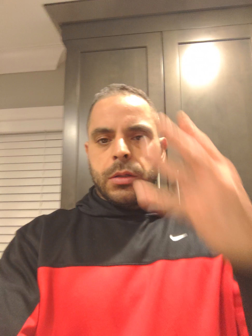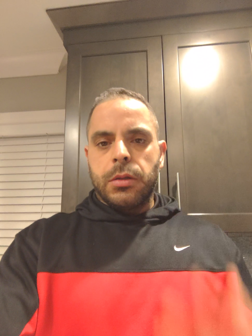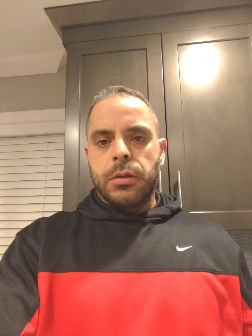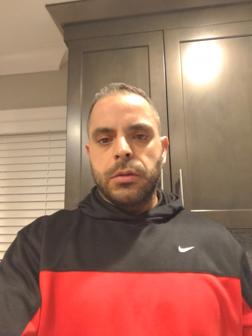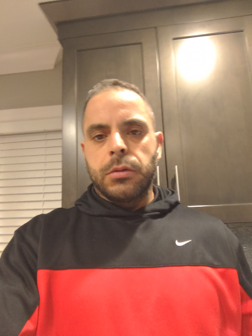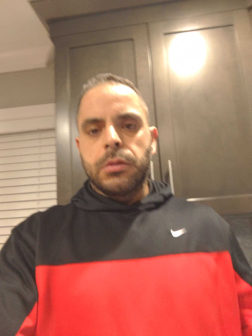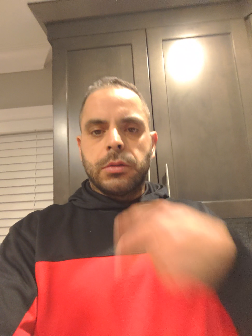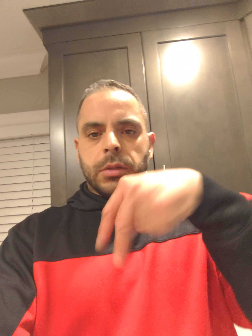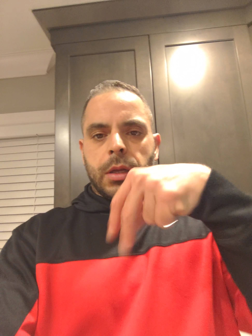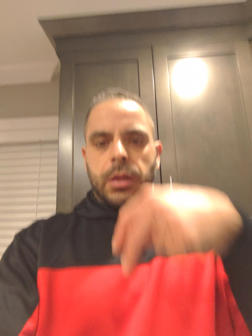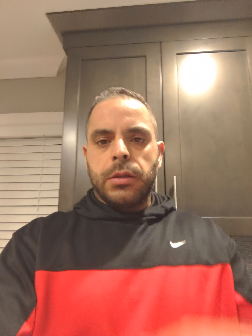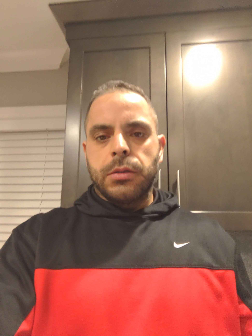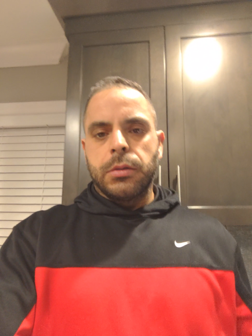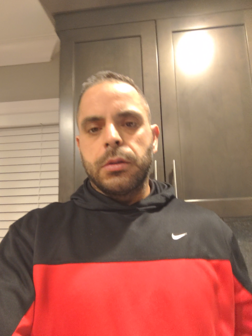dance